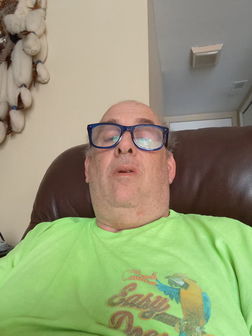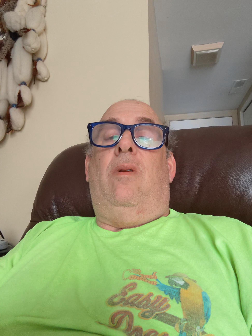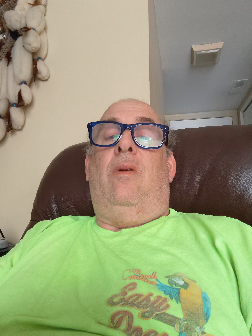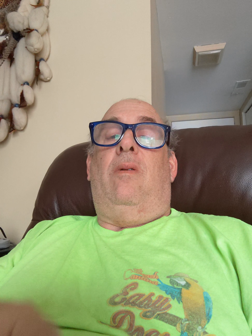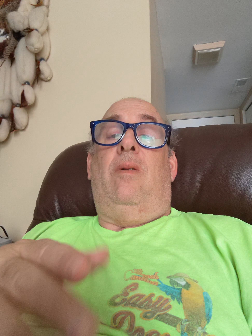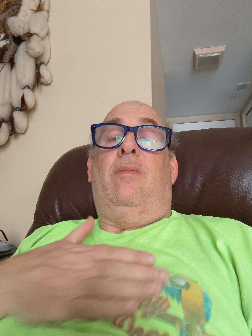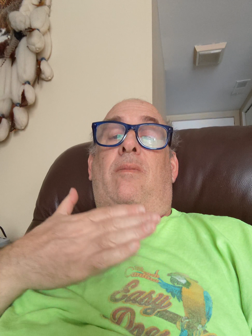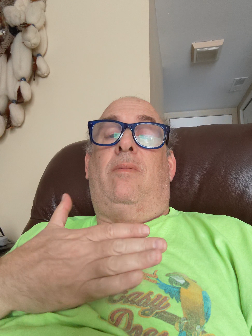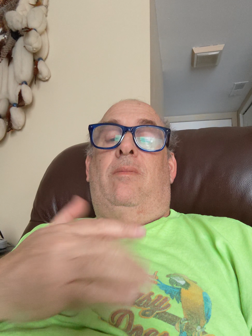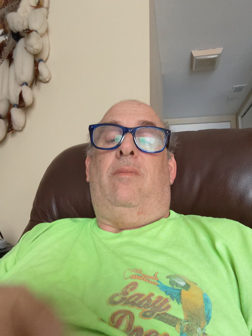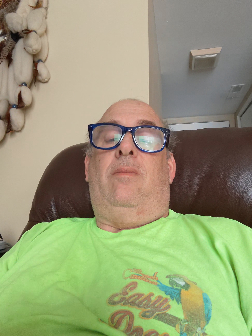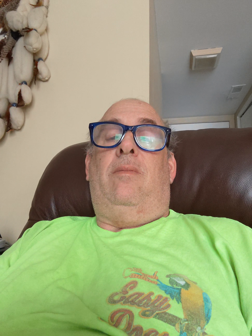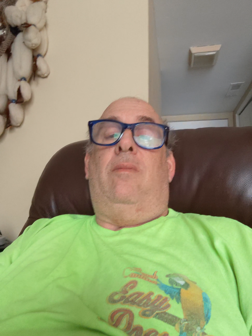happy